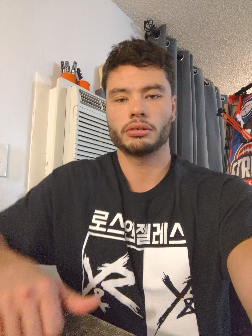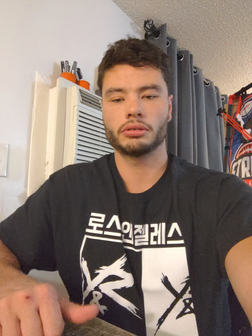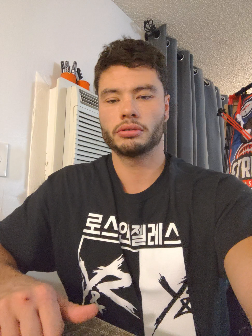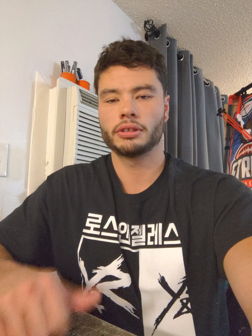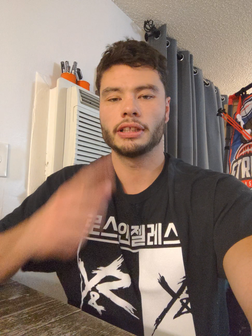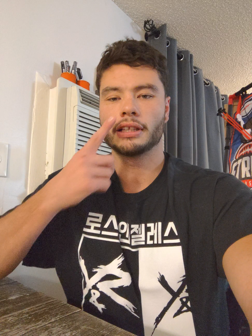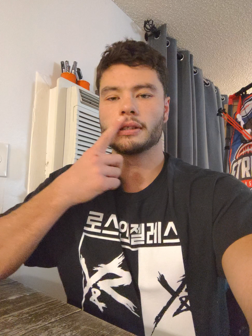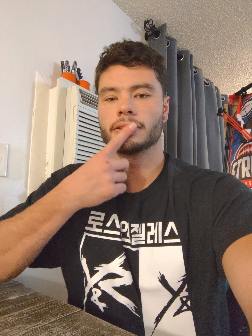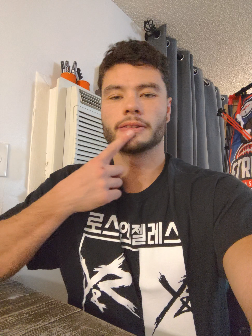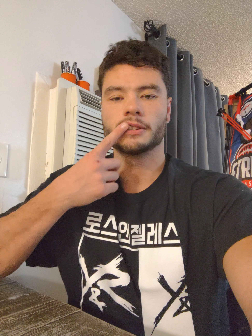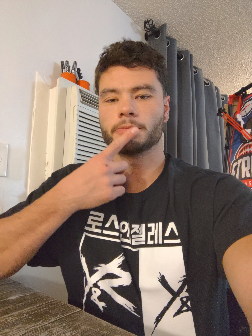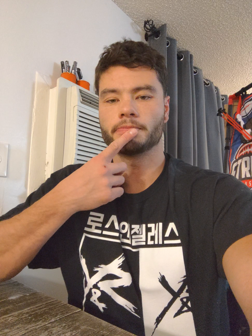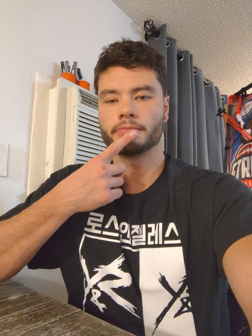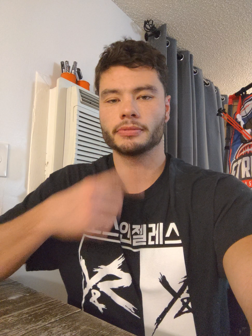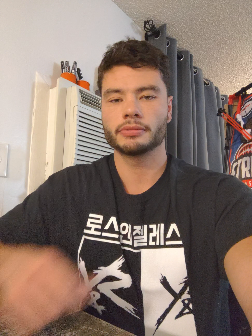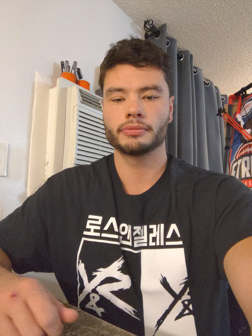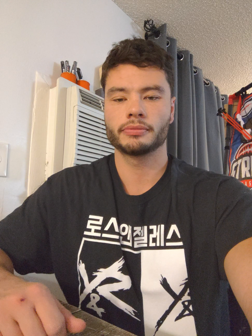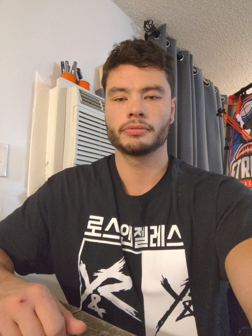lips